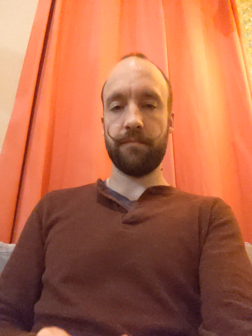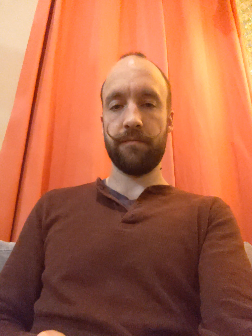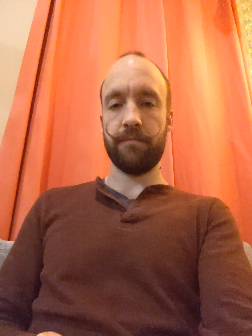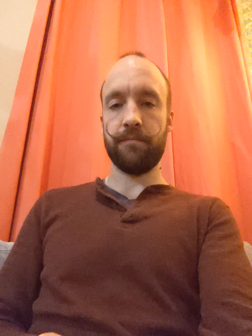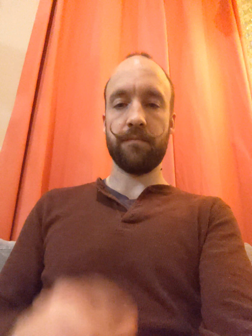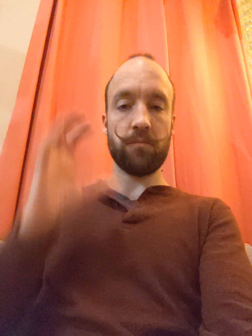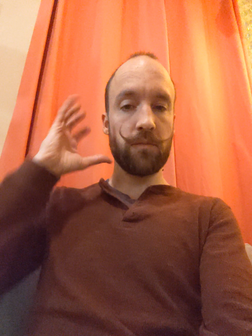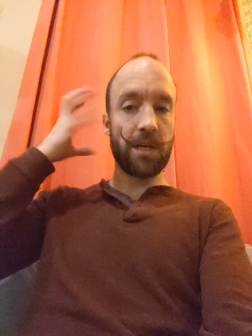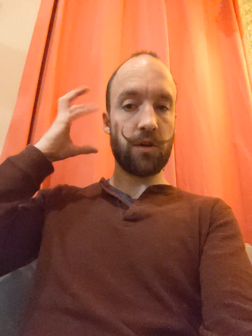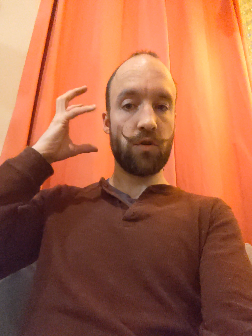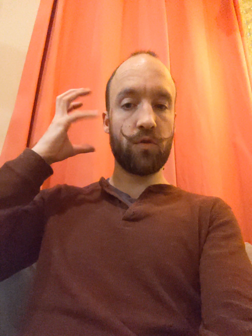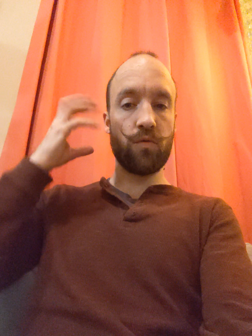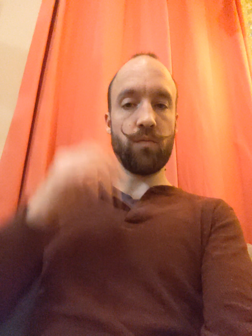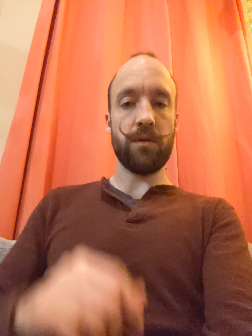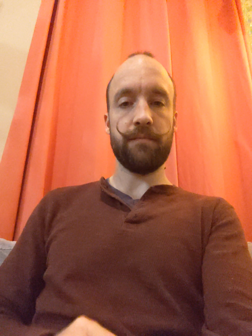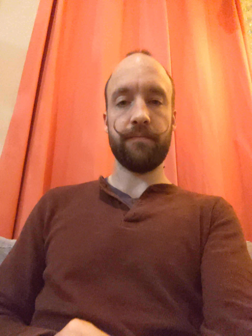radio